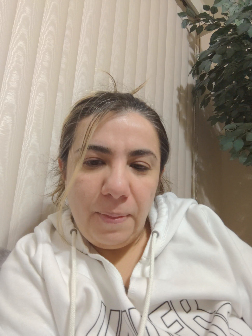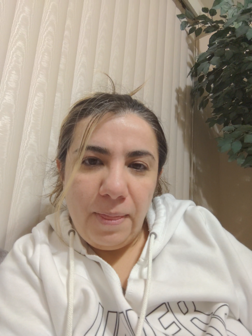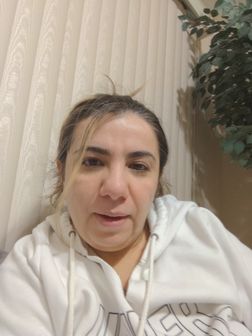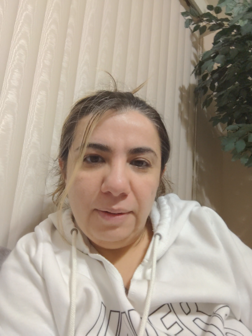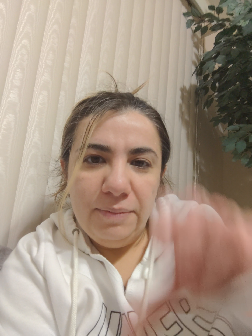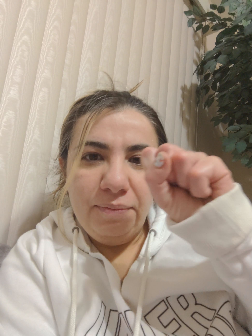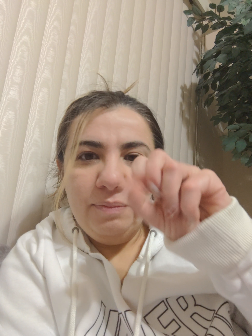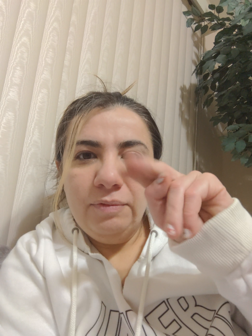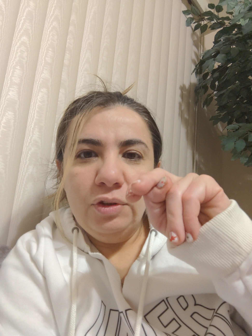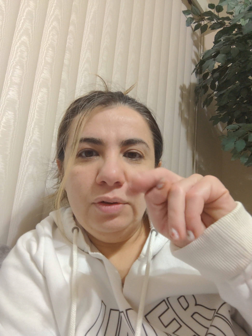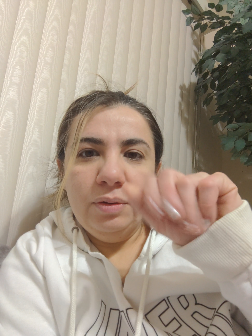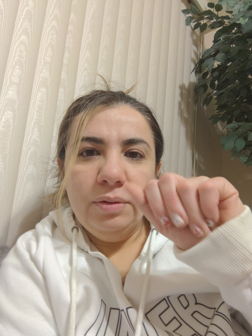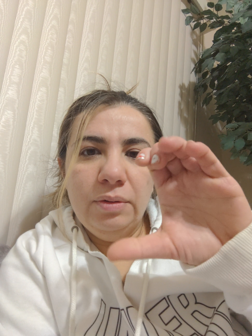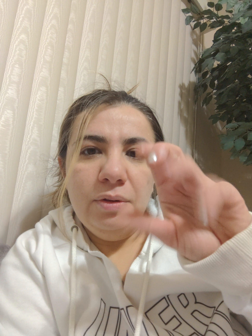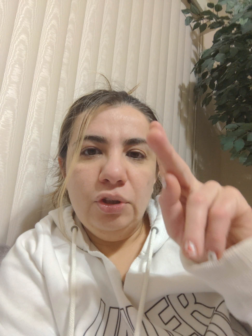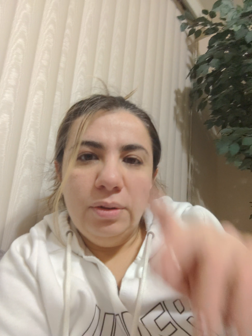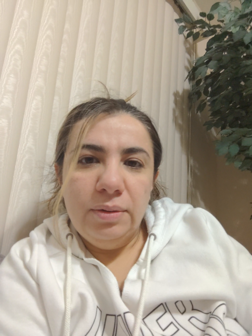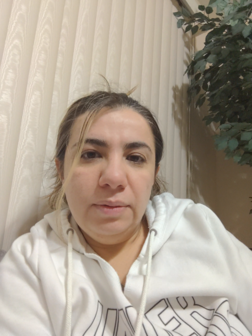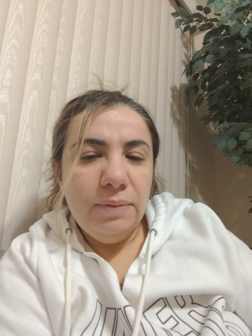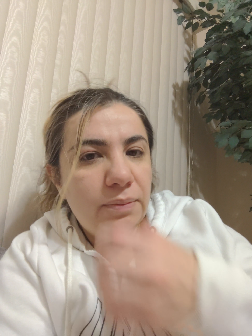snack